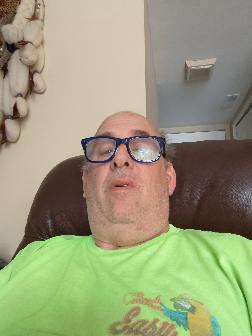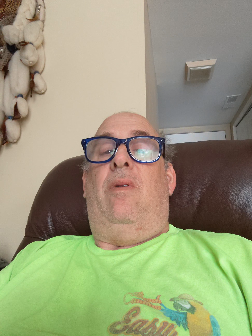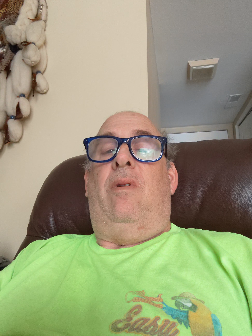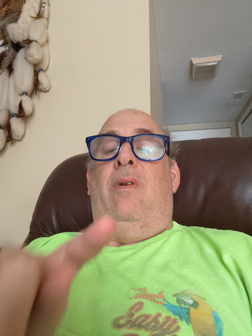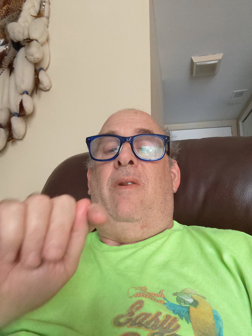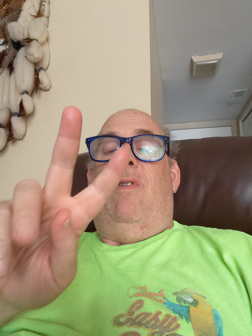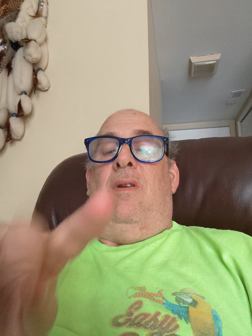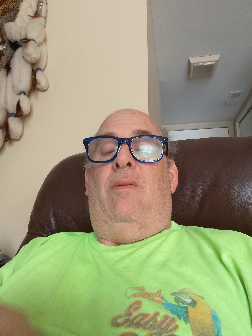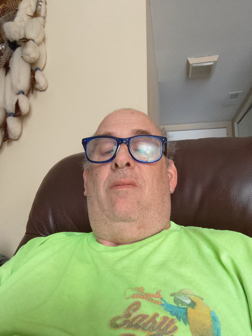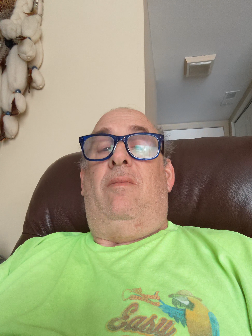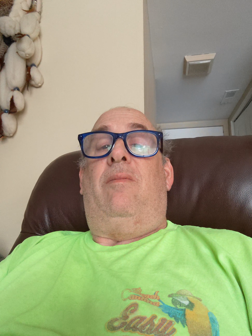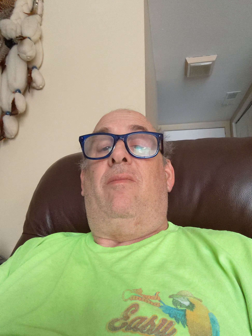TV